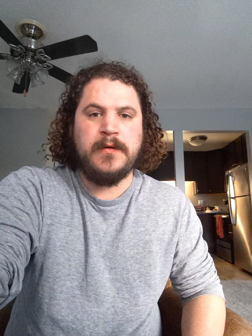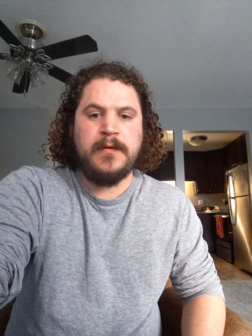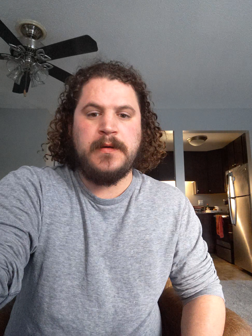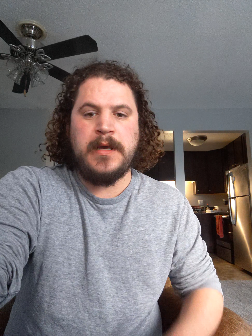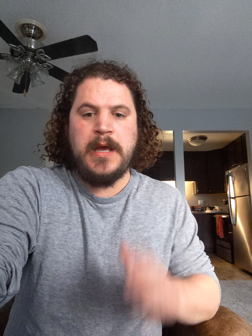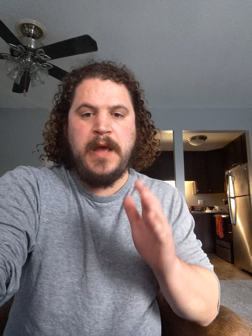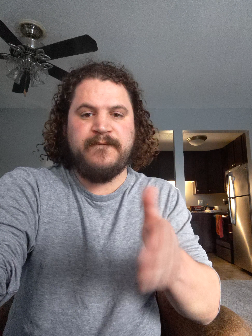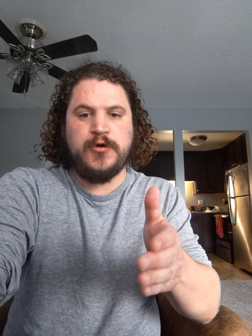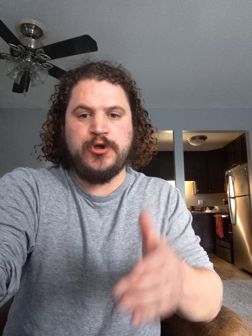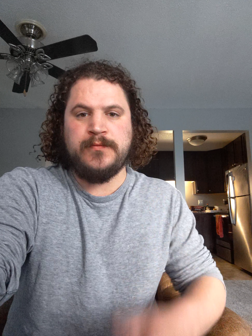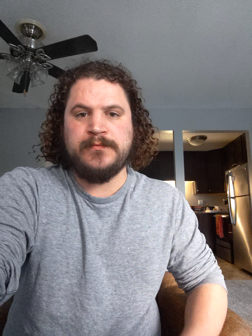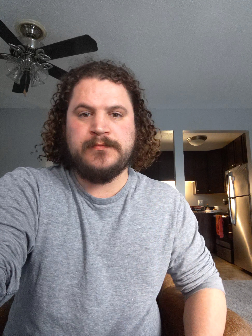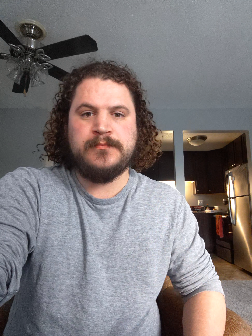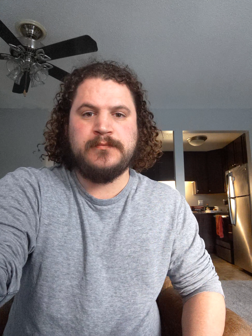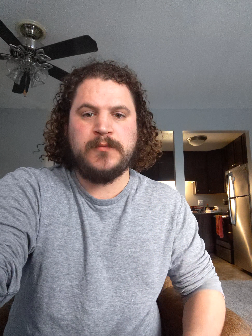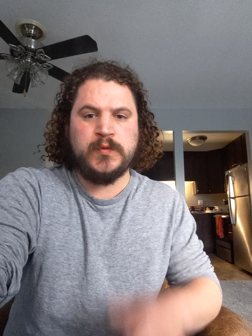after